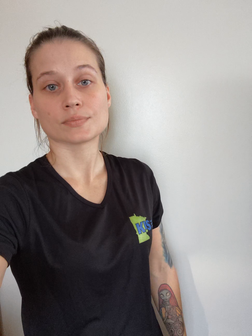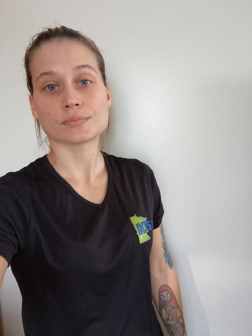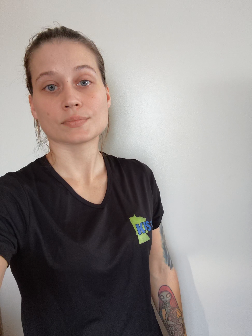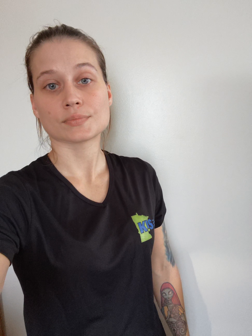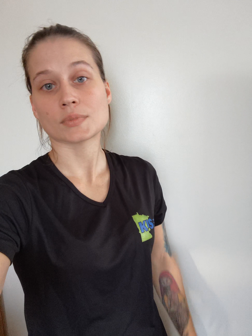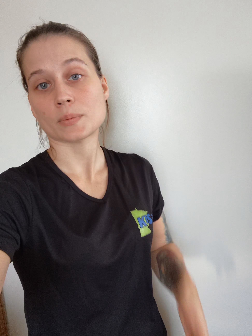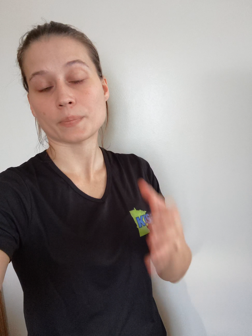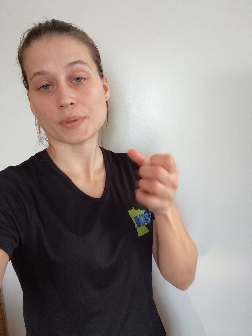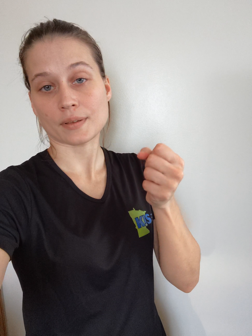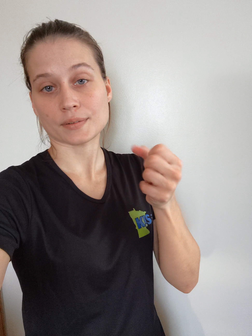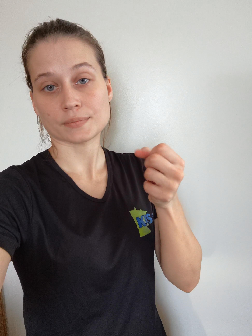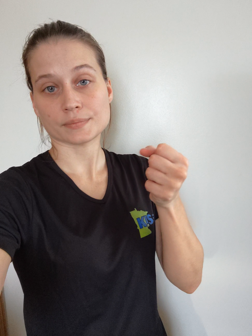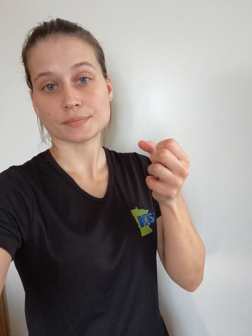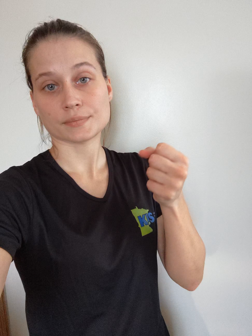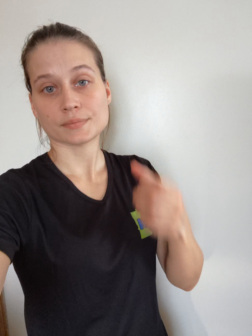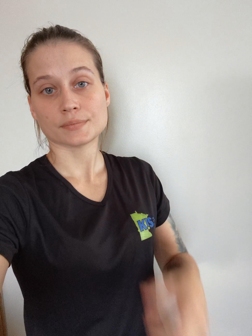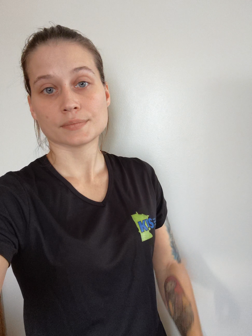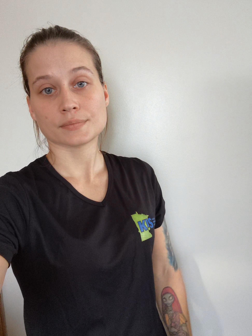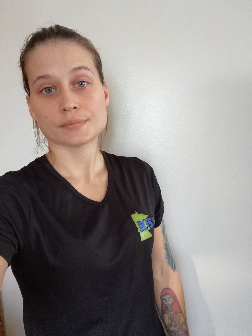milk